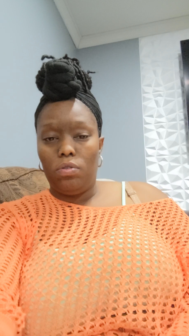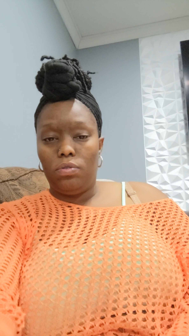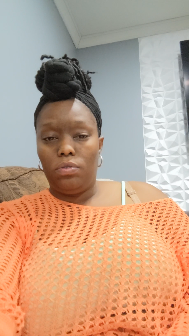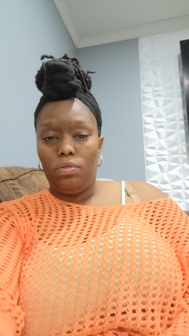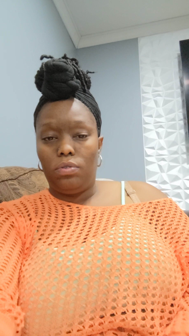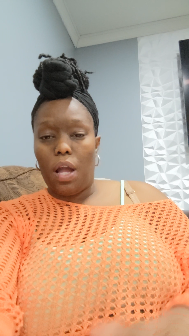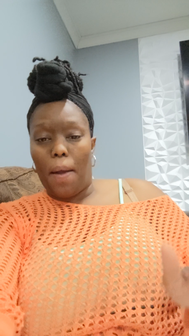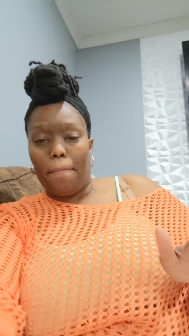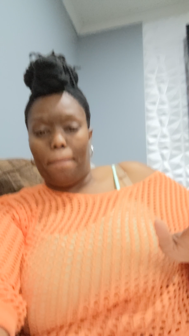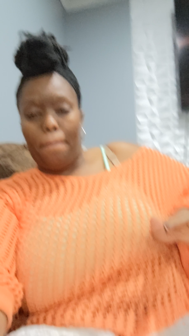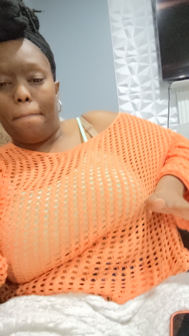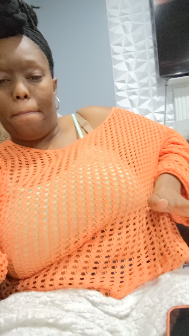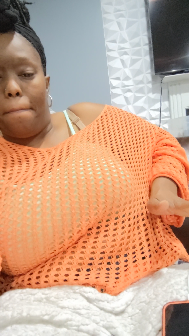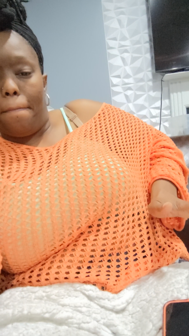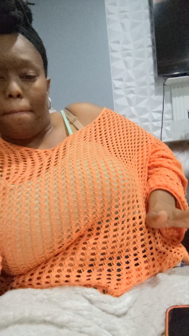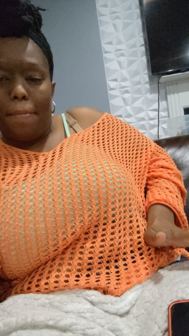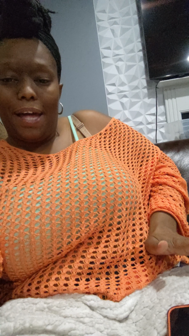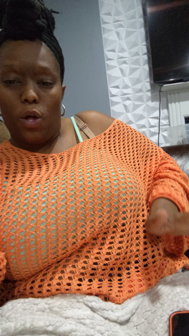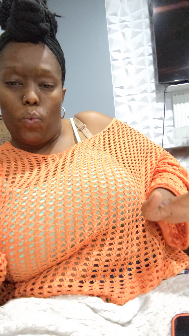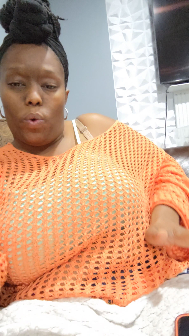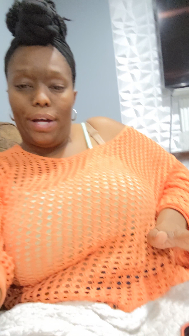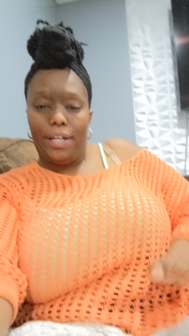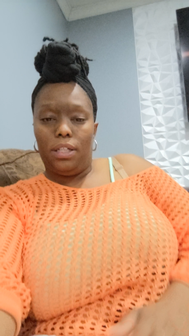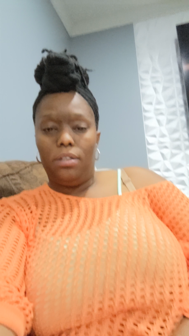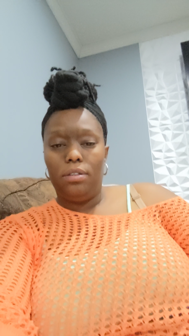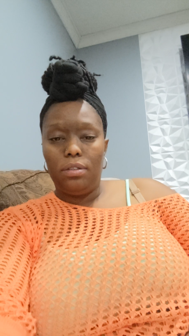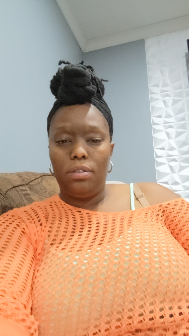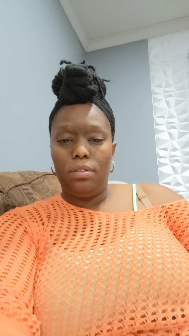penguin